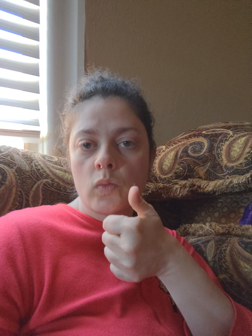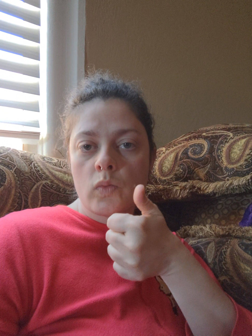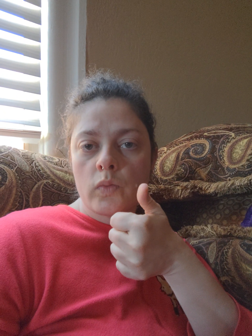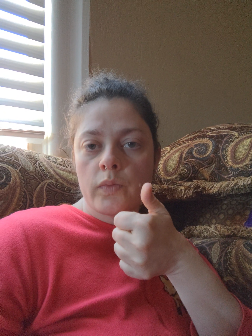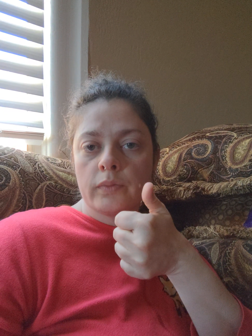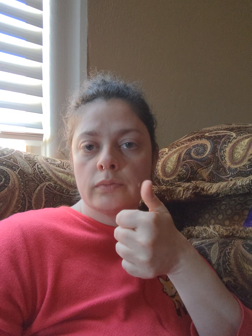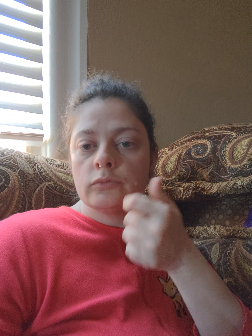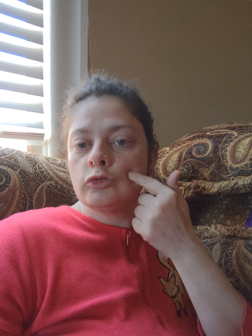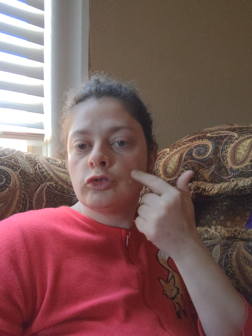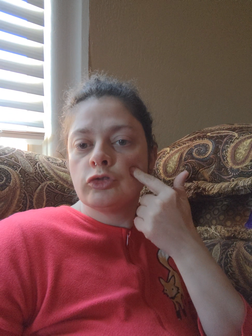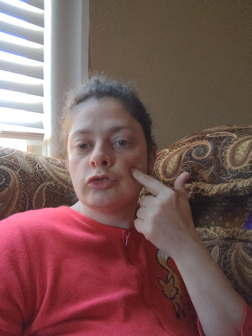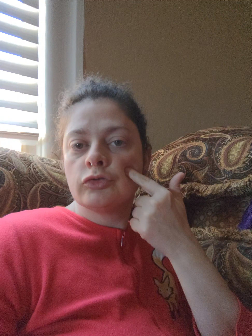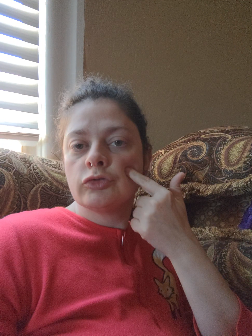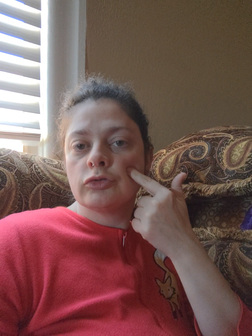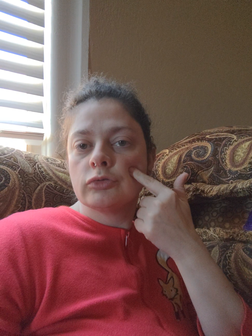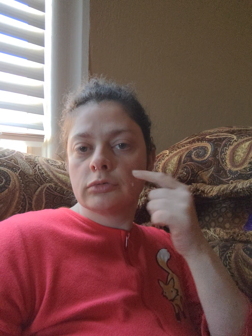cheek